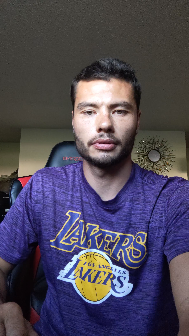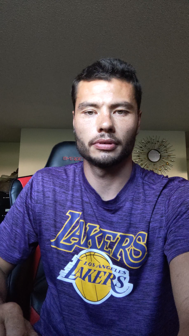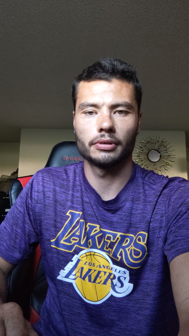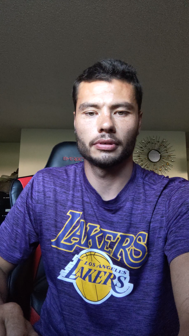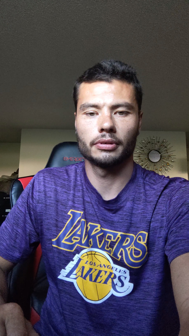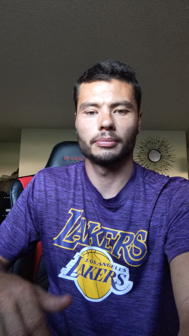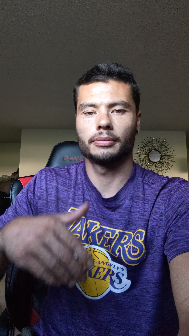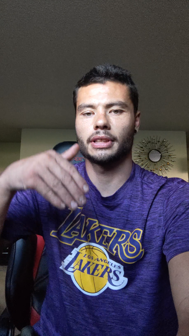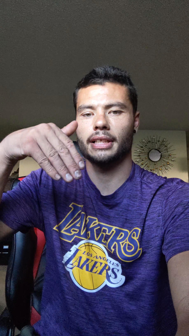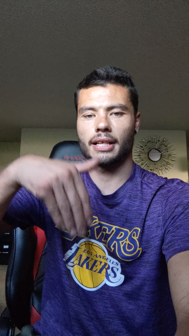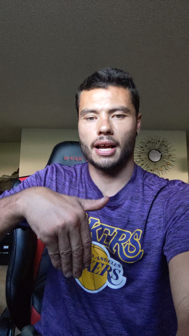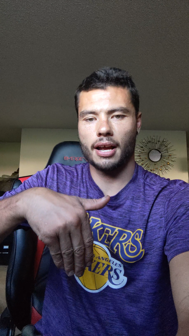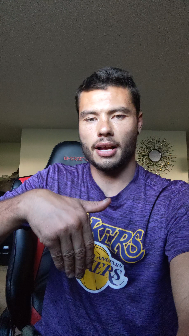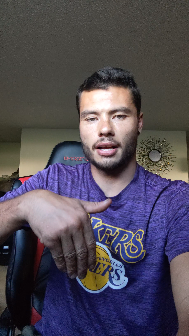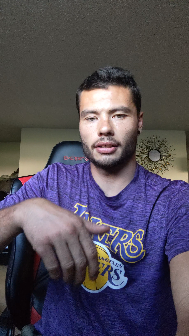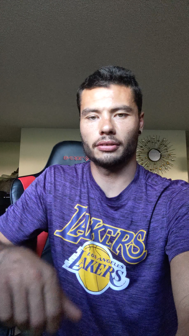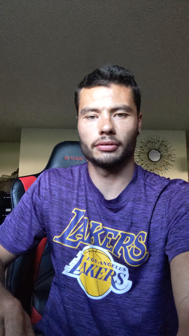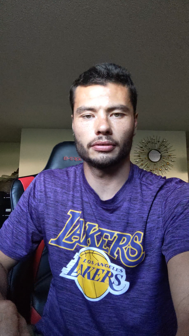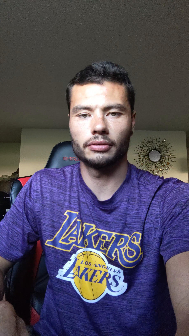night night